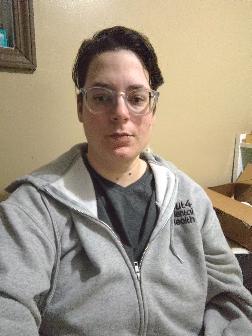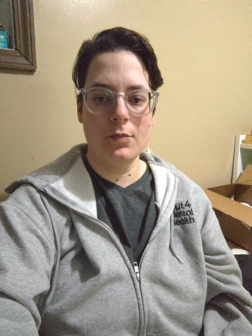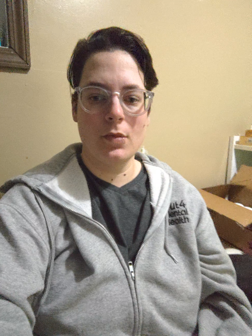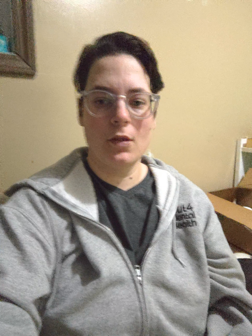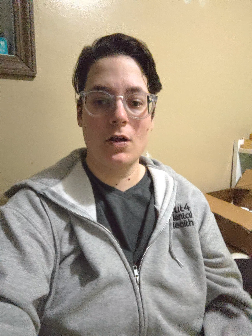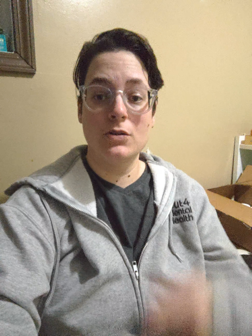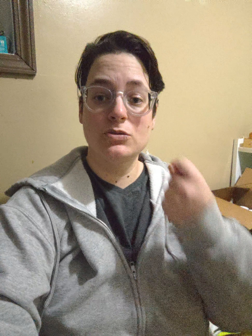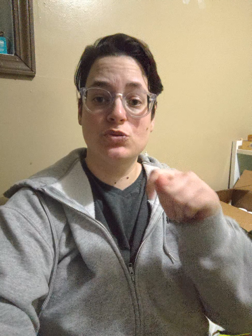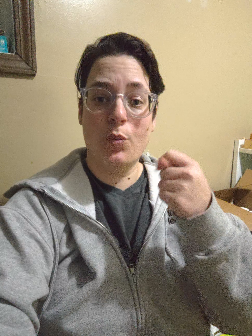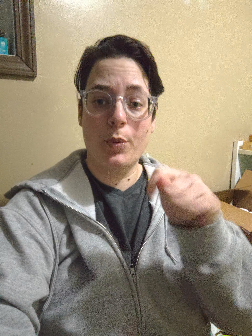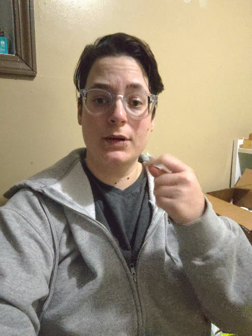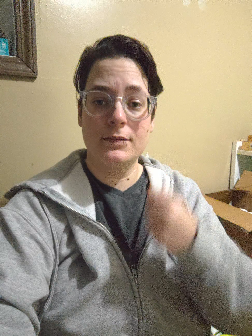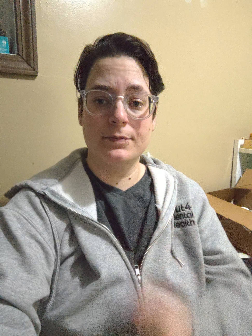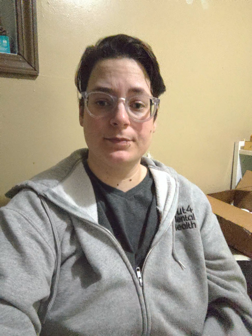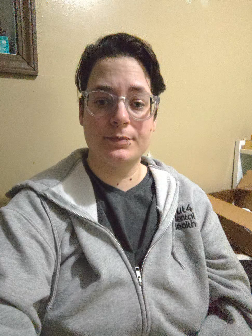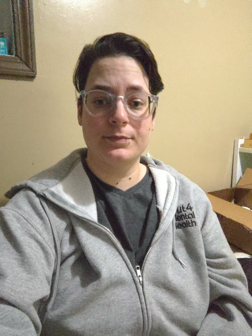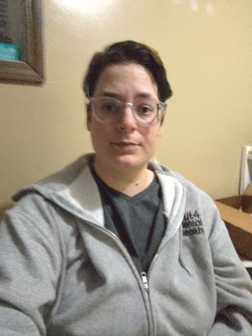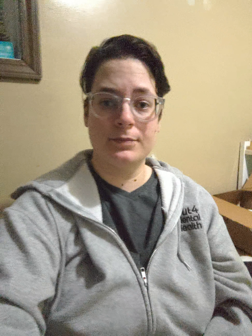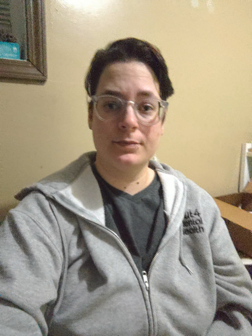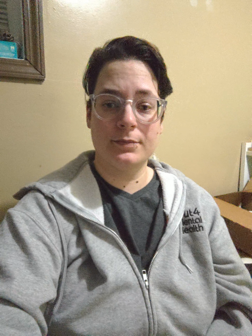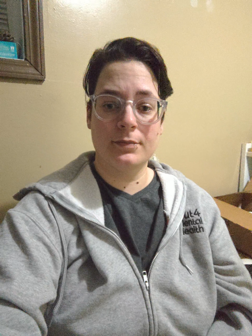toy